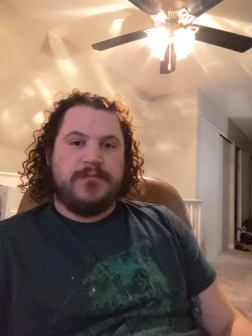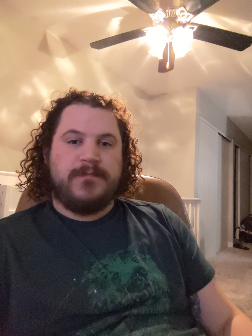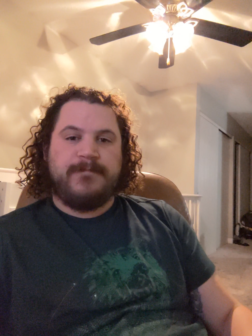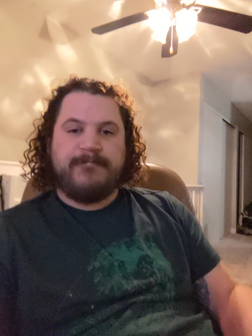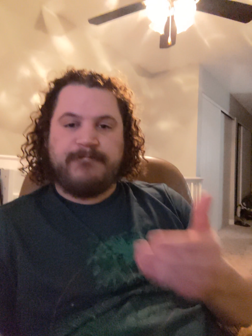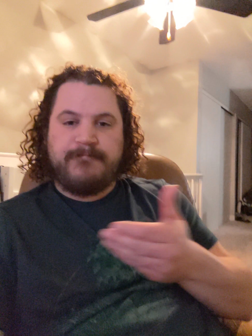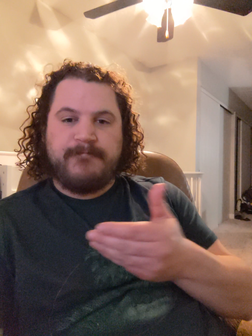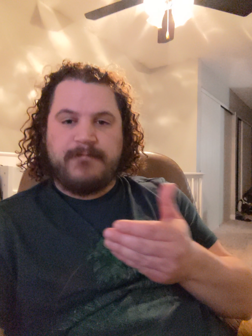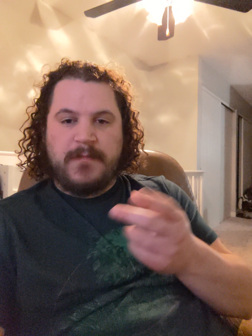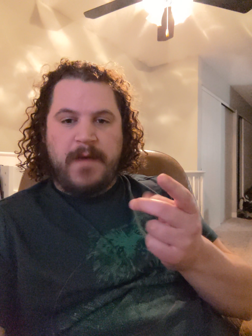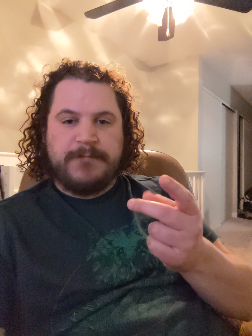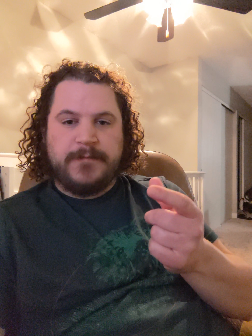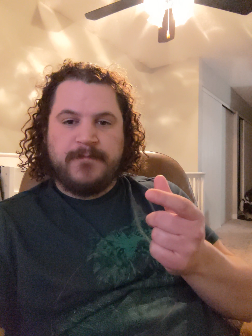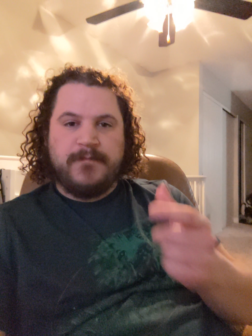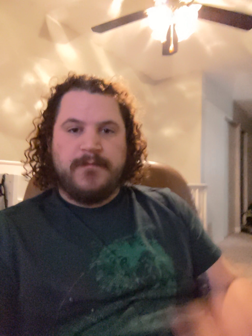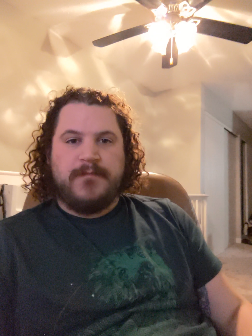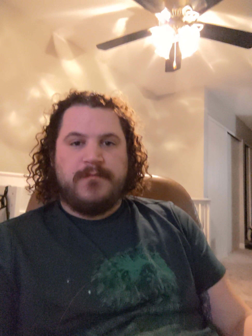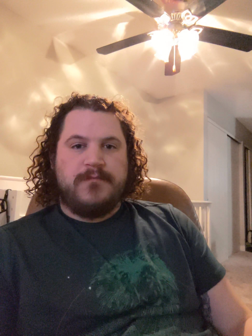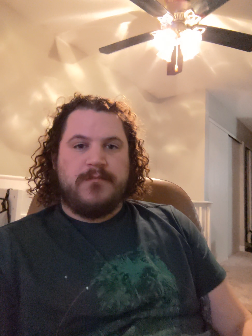puppy